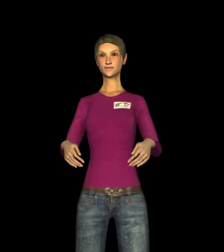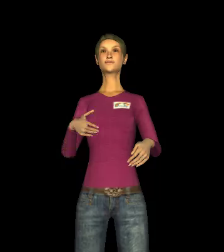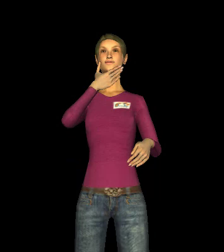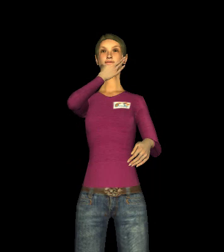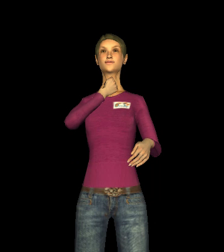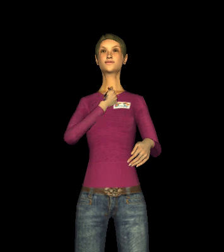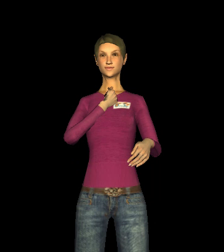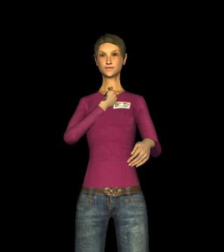جميل